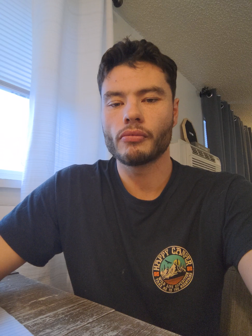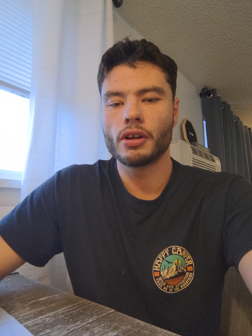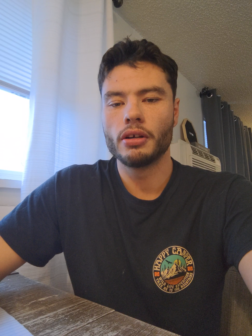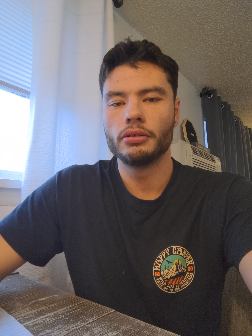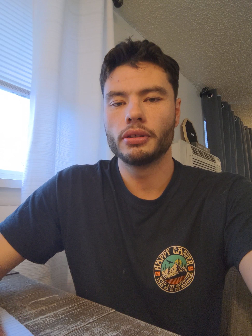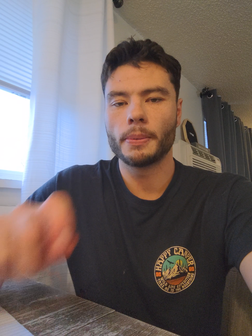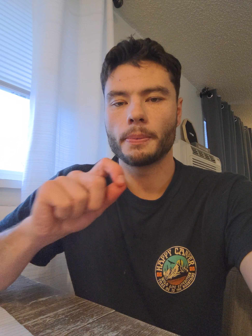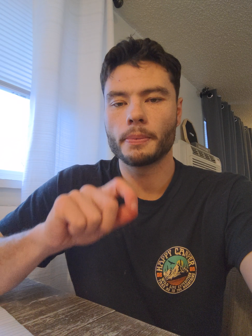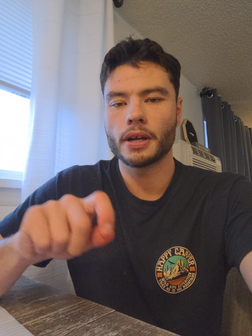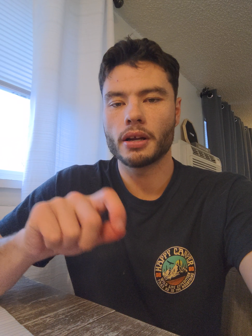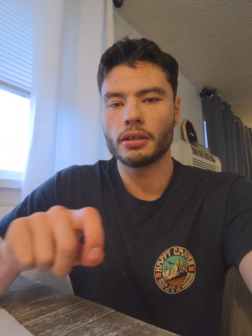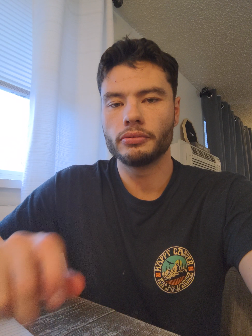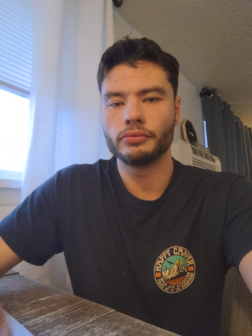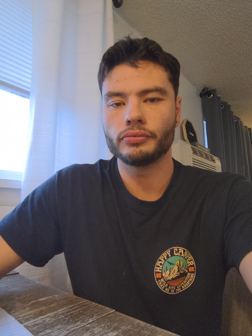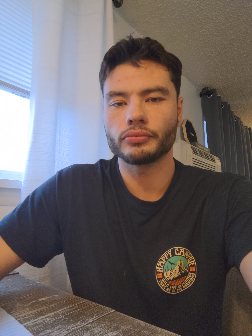pen